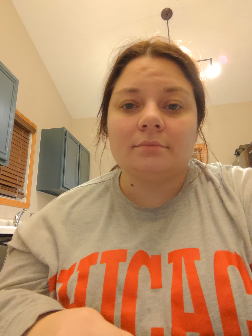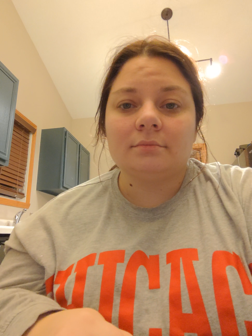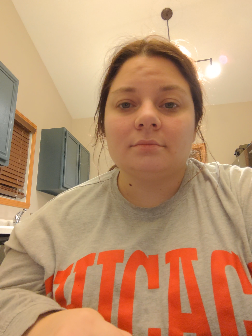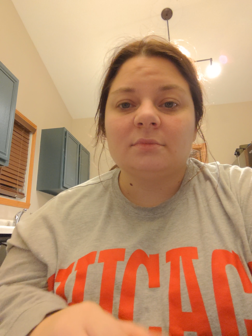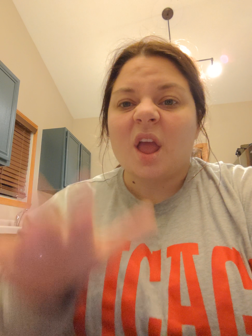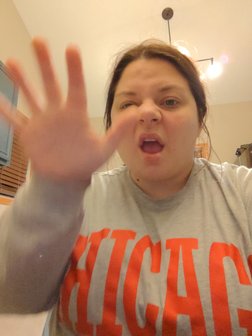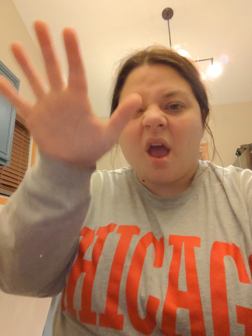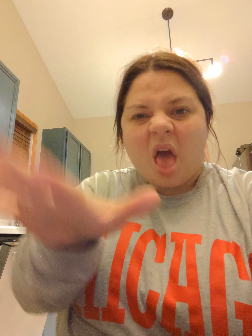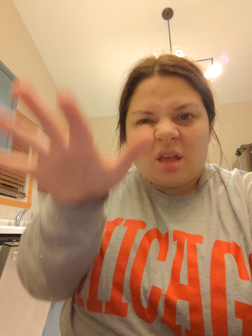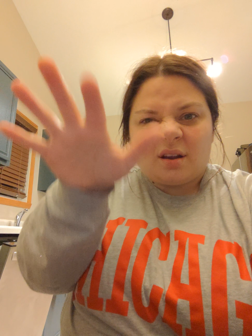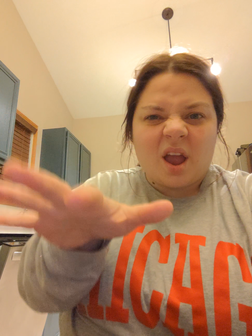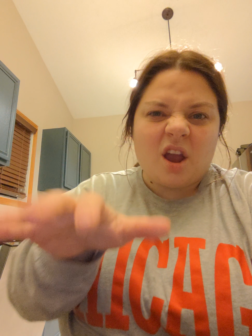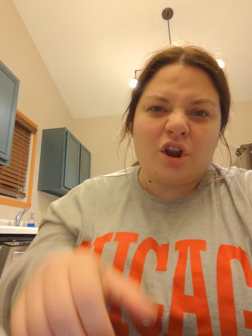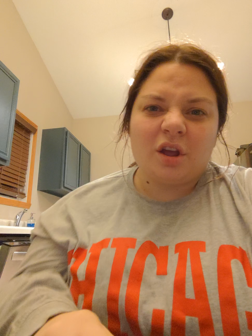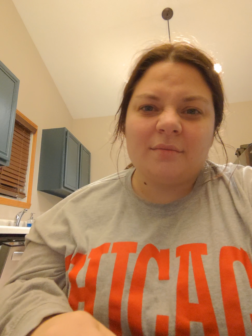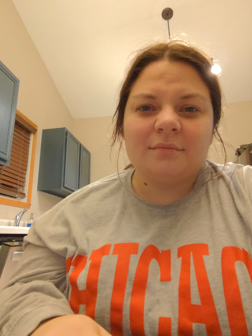alligator